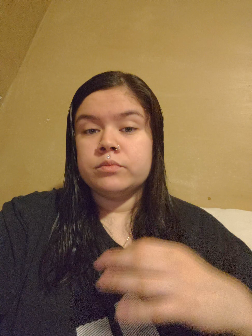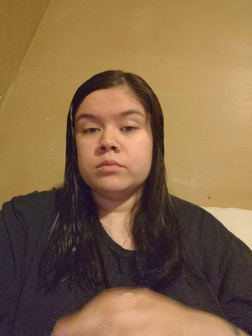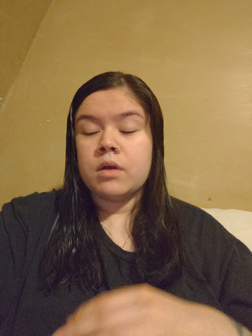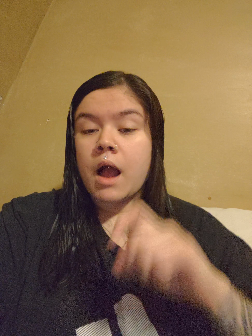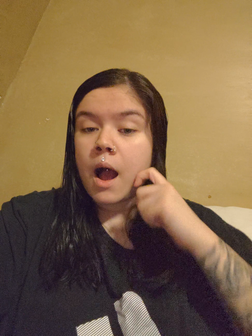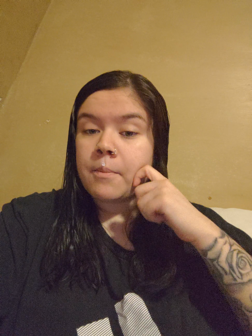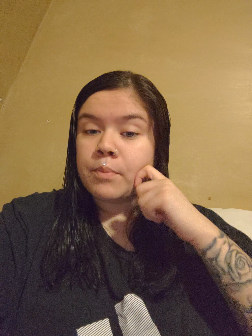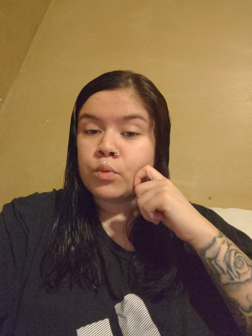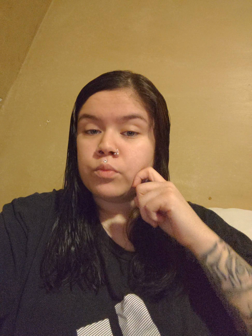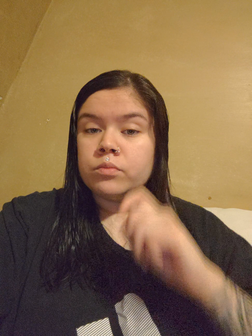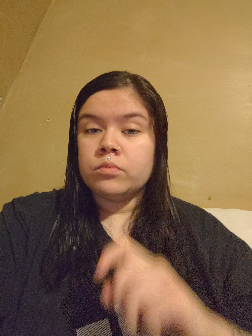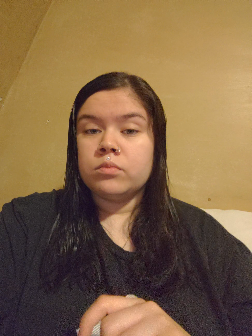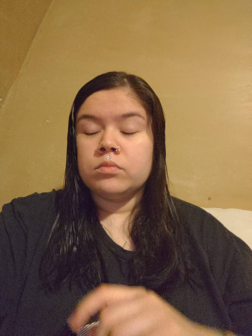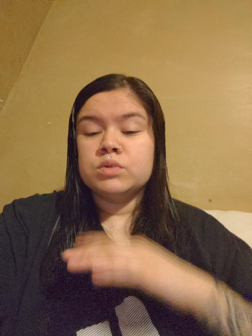apple